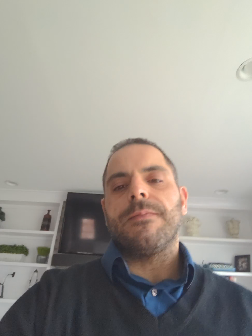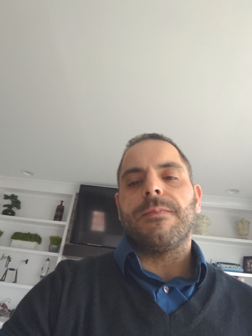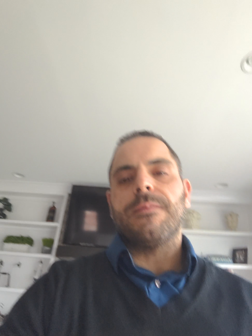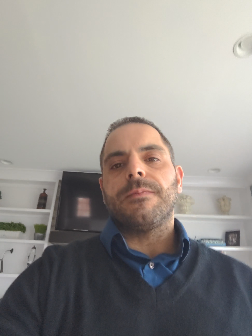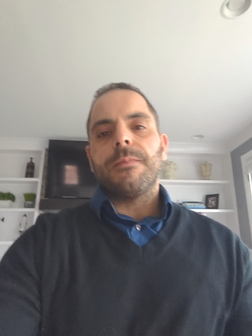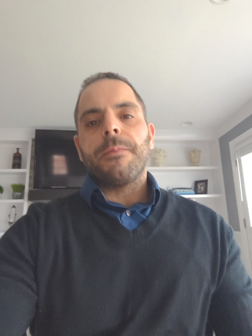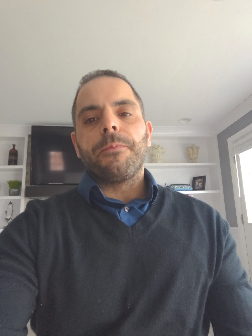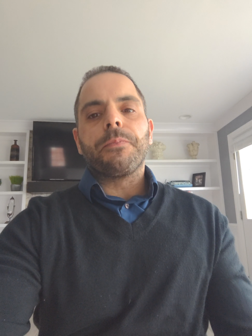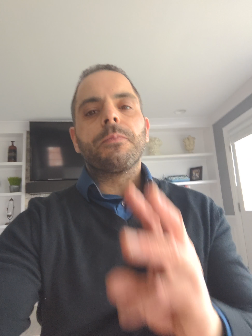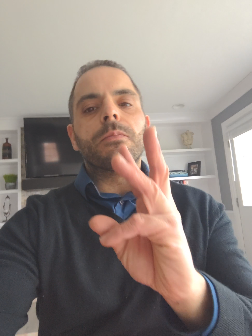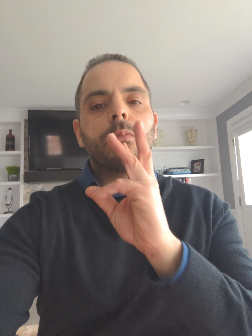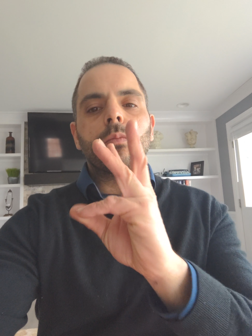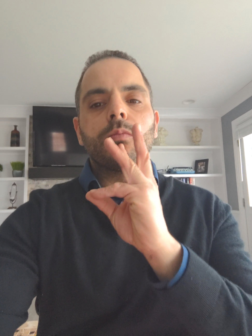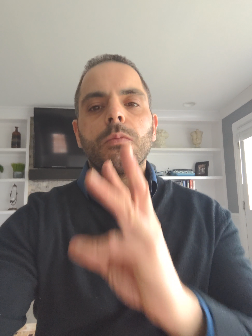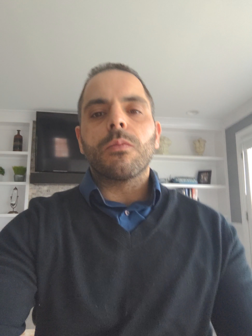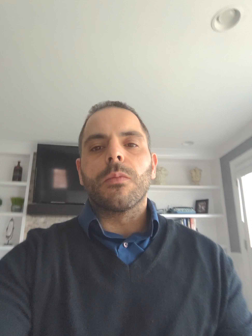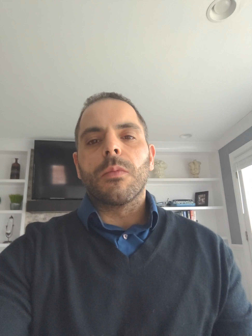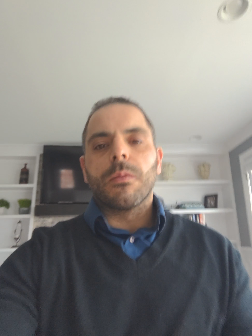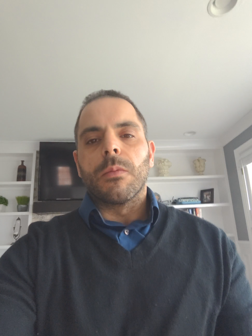water